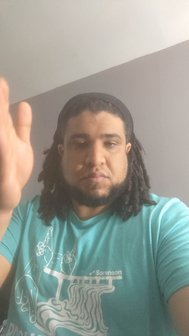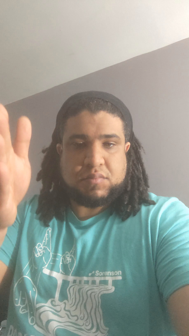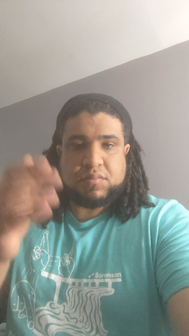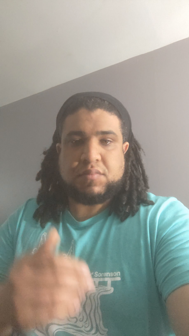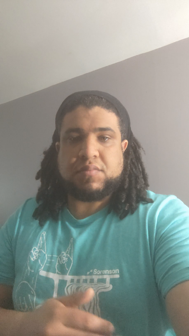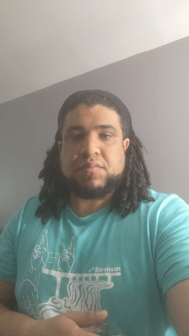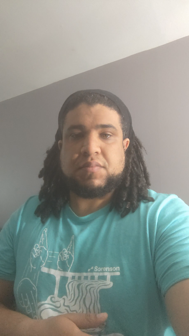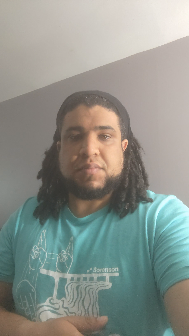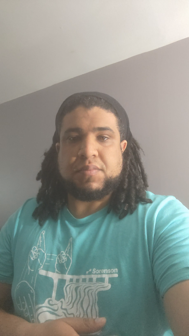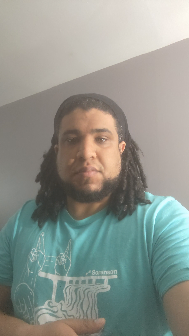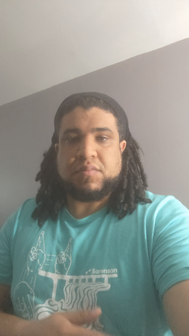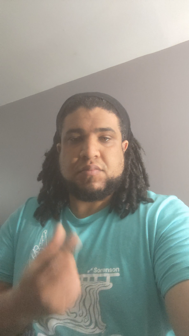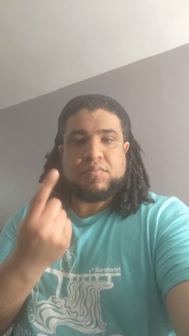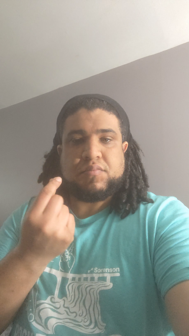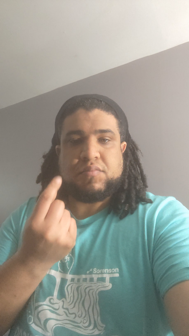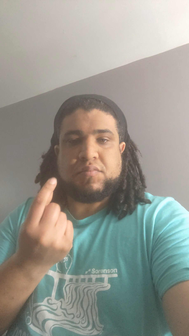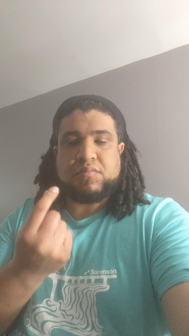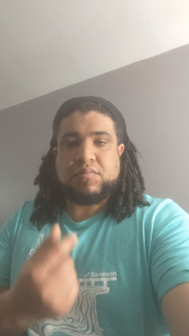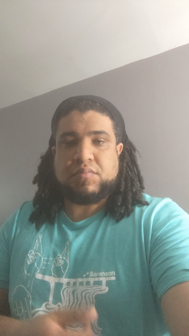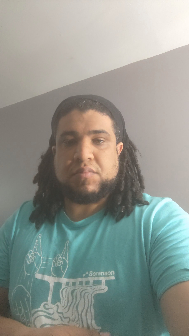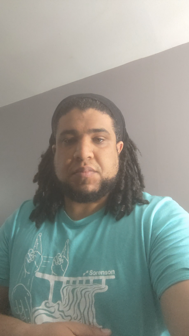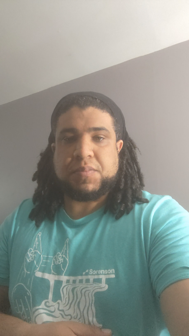do